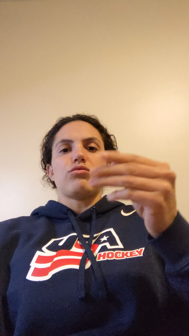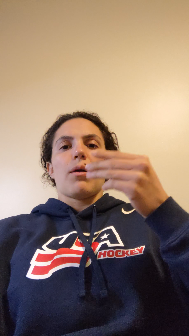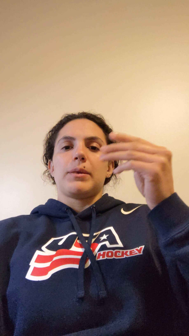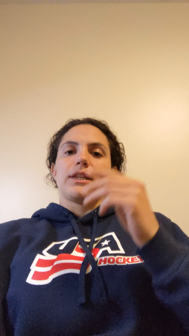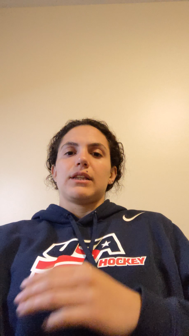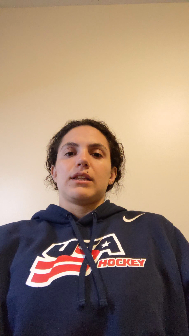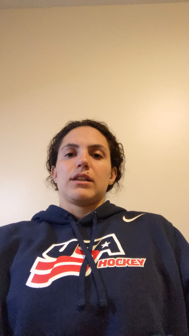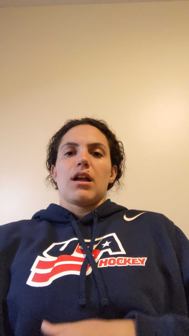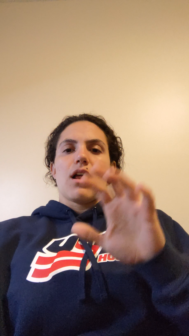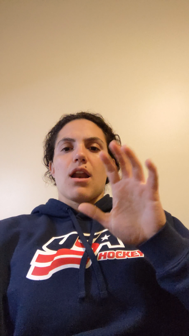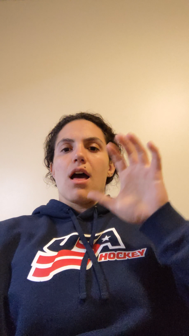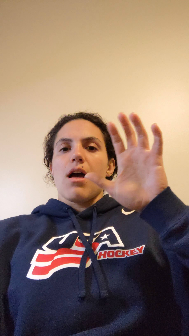climb